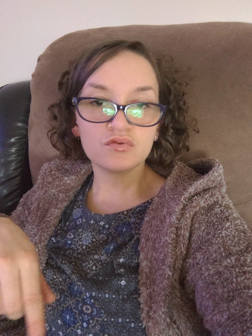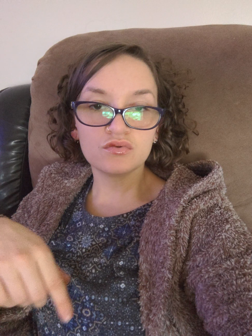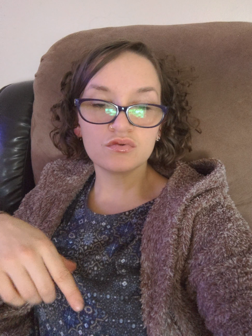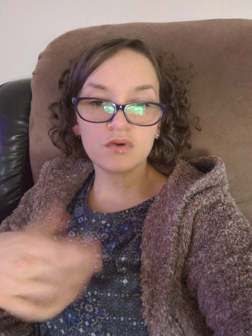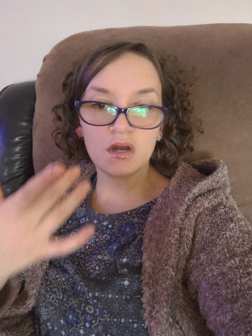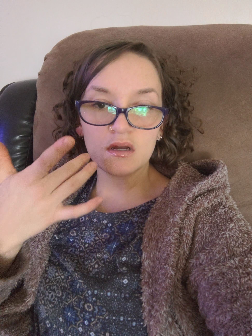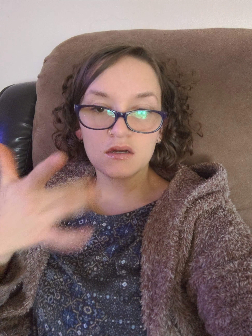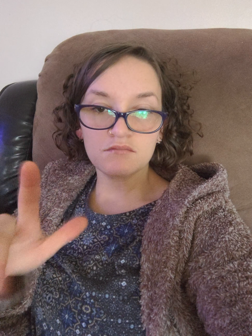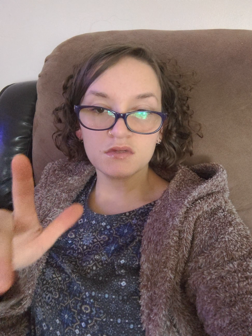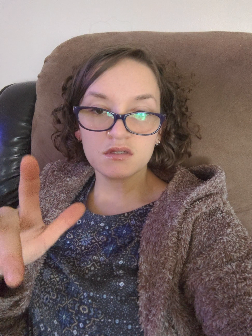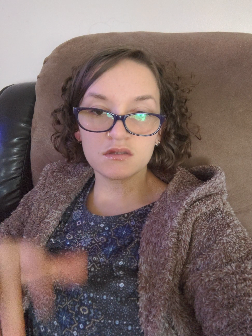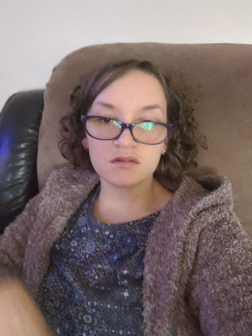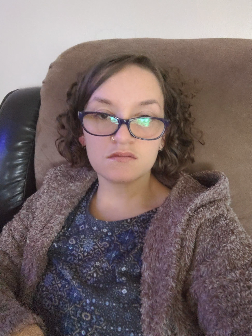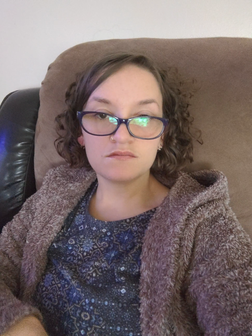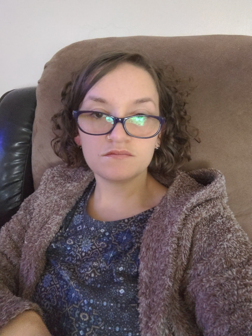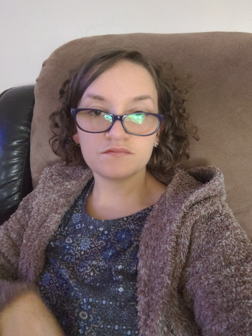empty